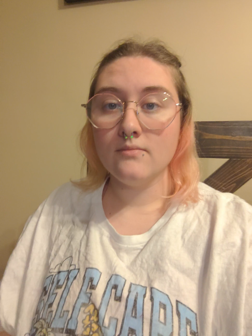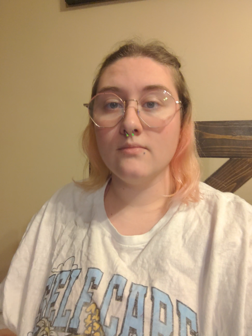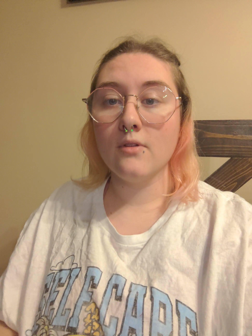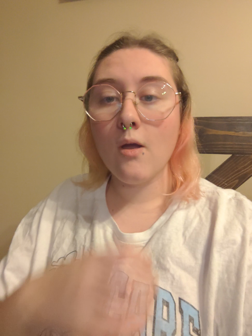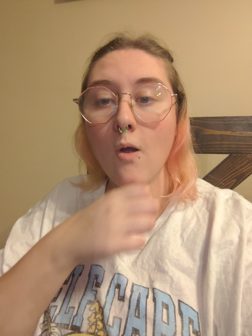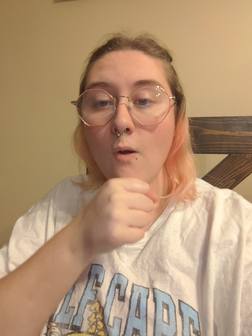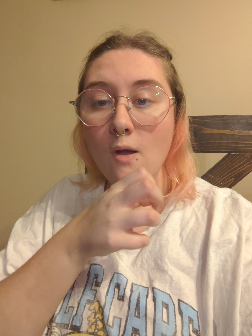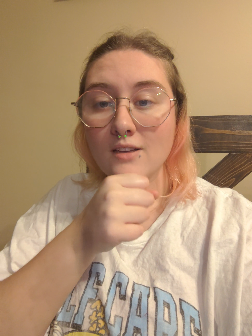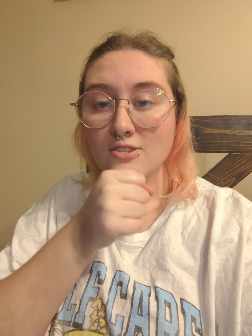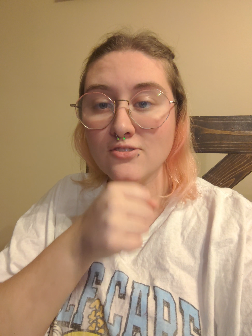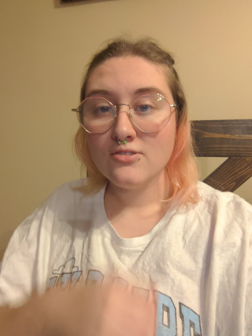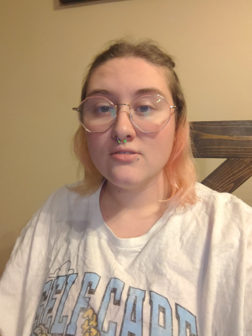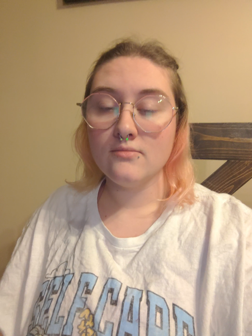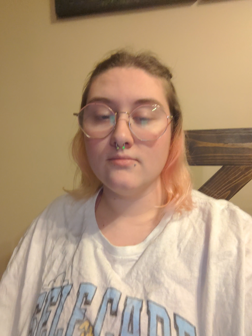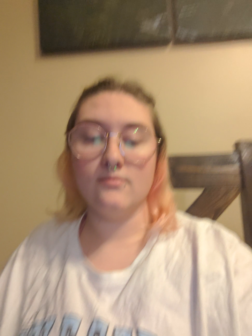orange